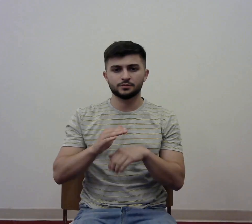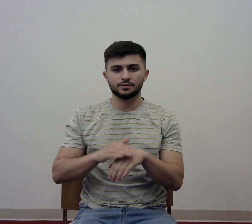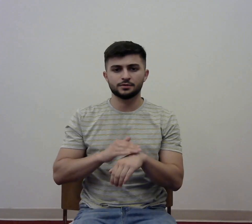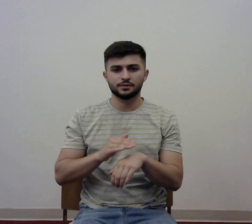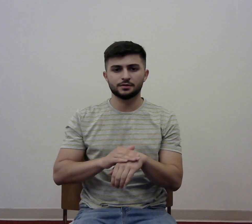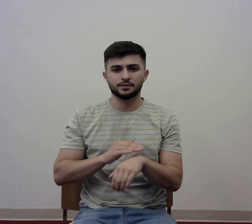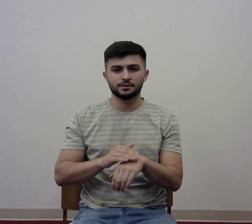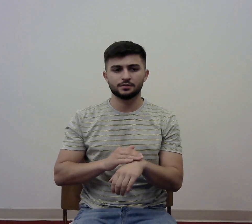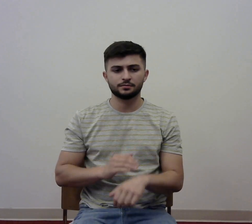xeyir